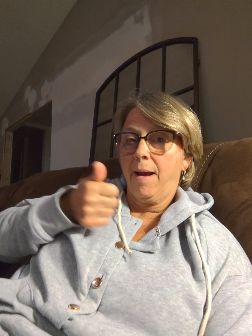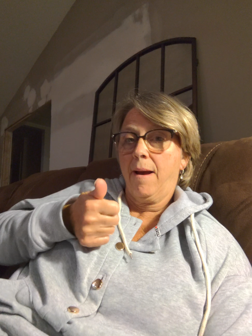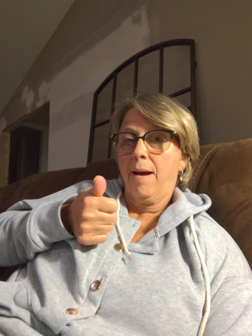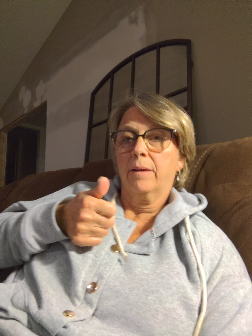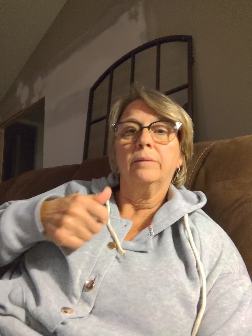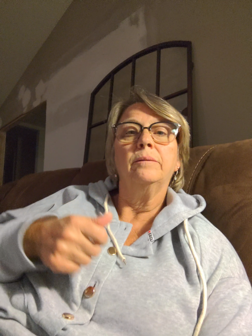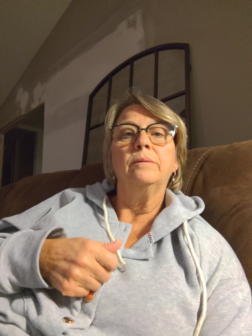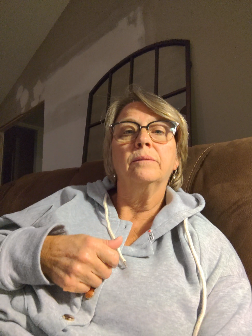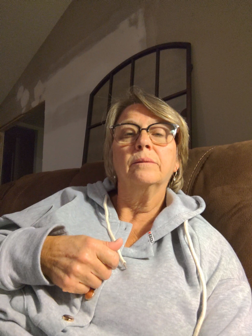beside